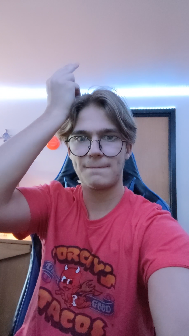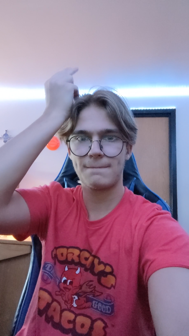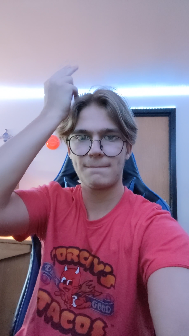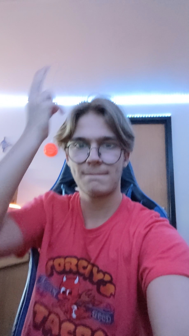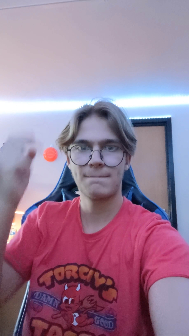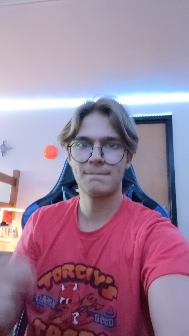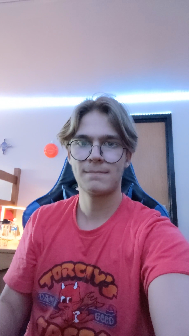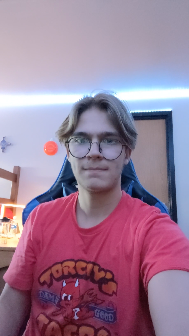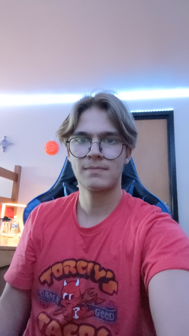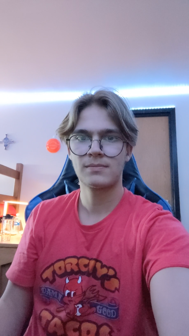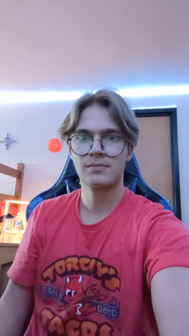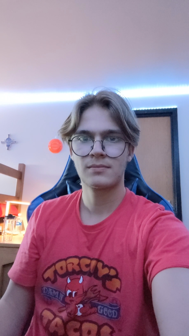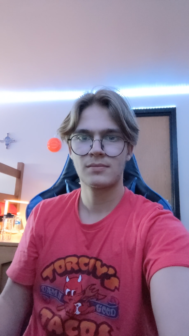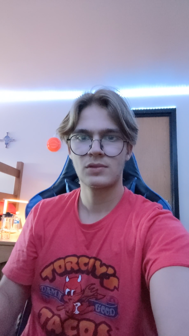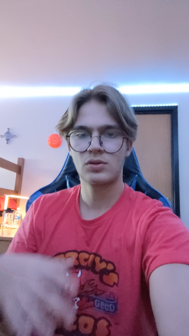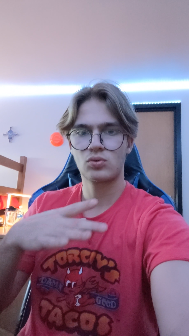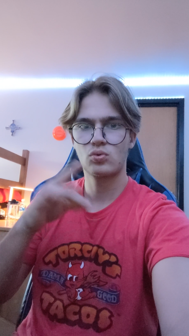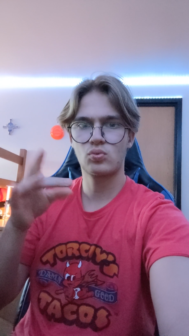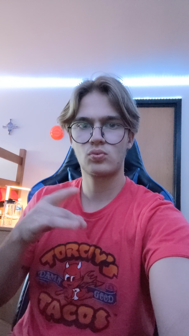choose